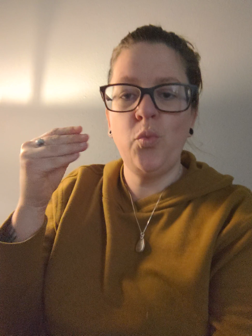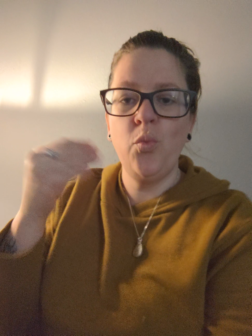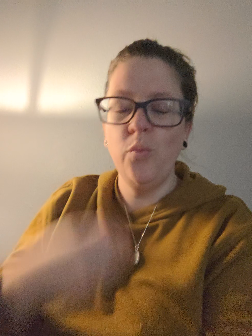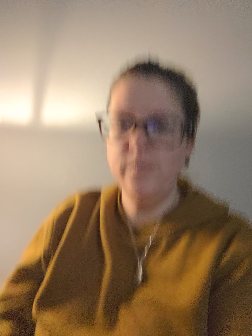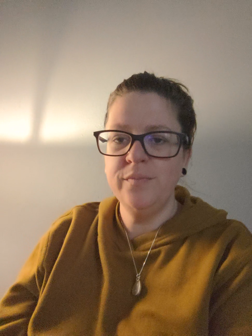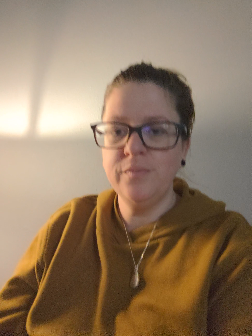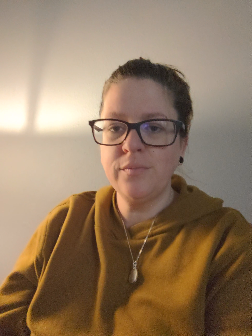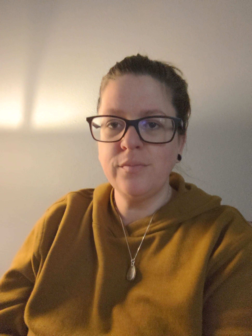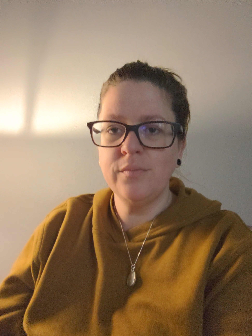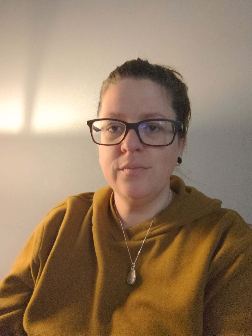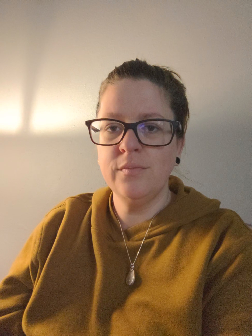store